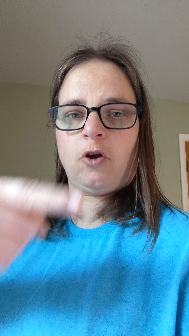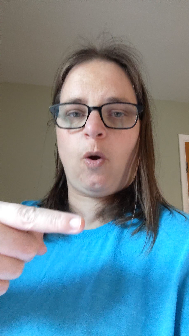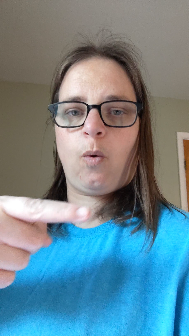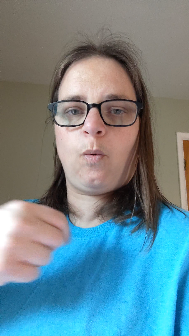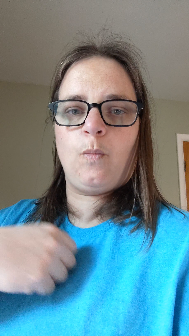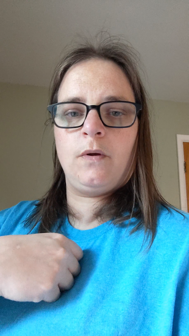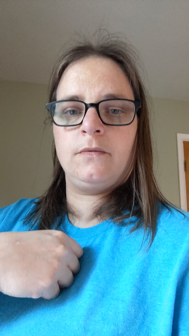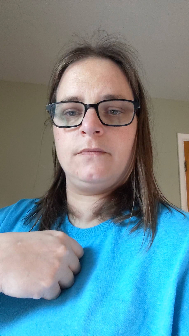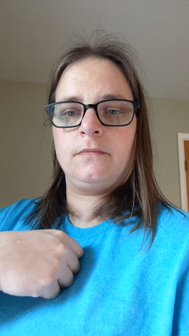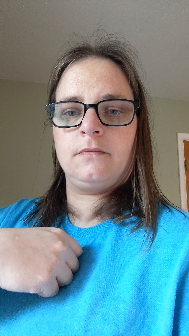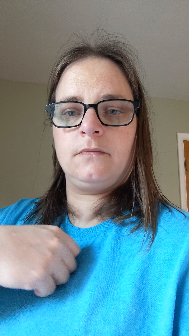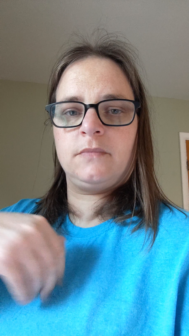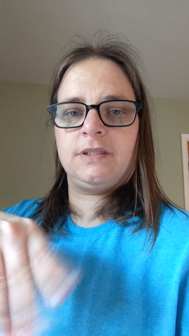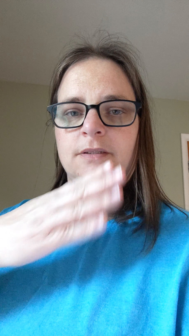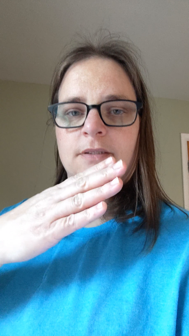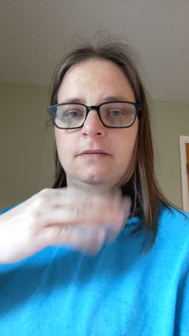kick